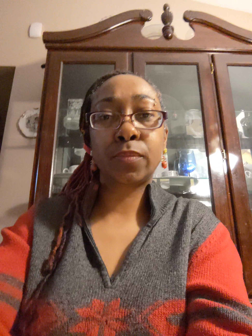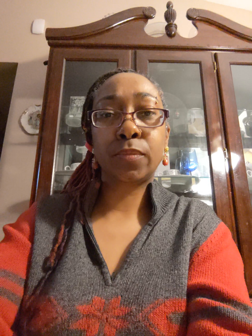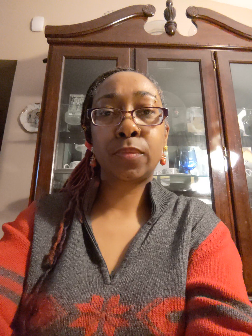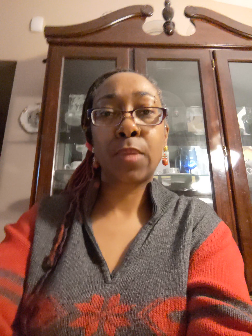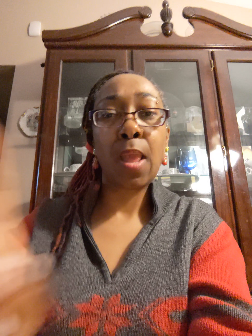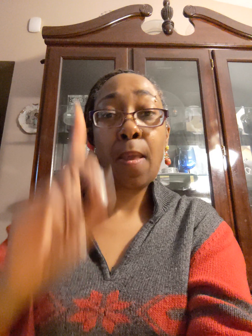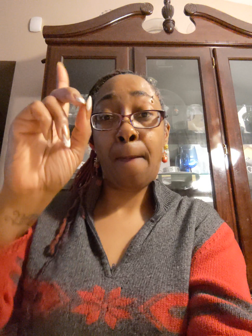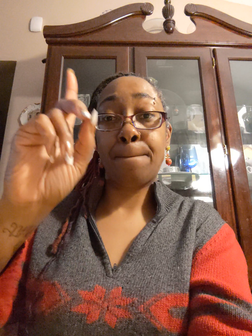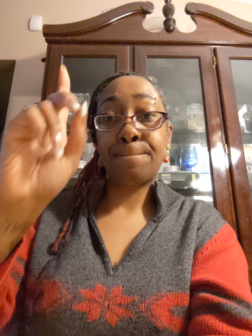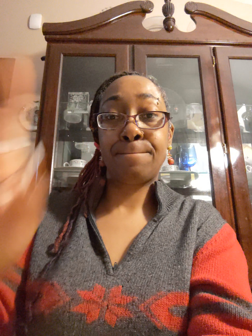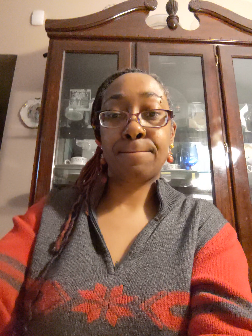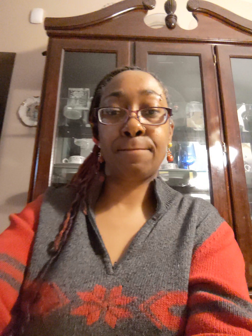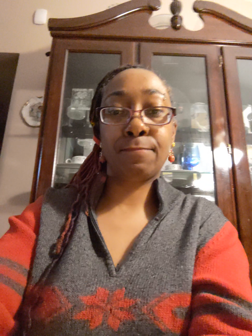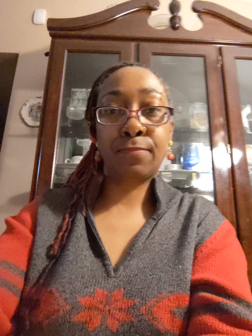up